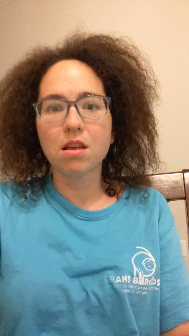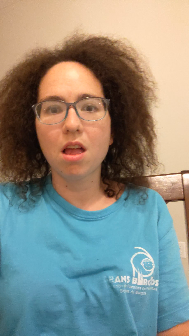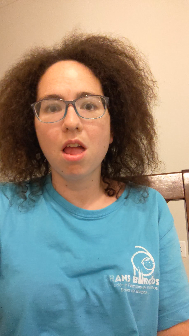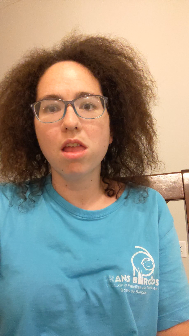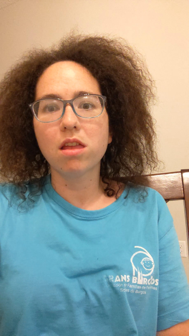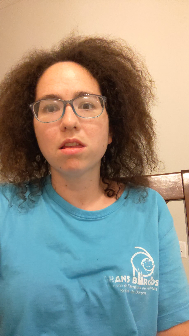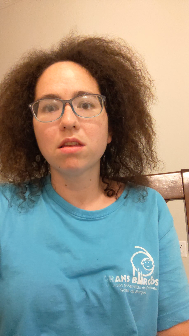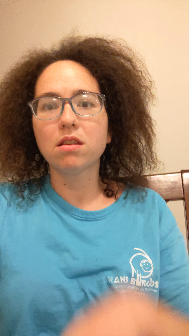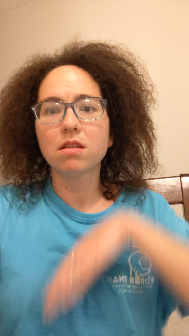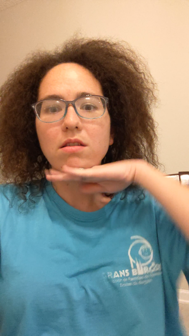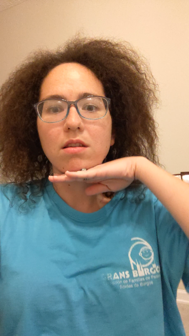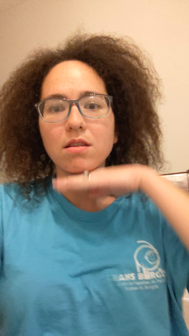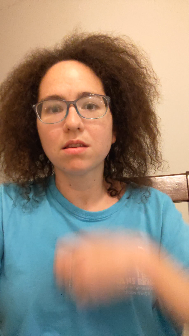full